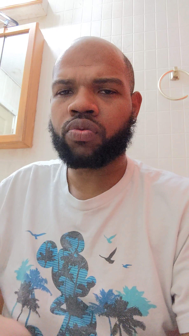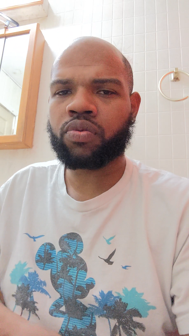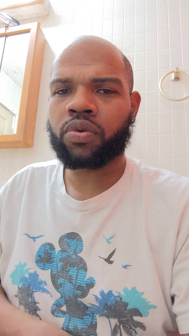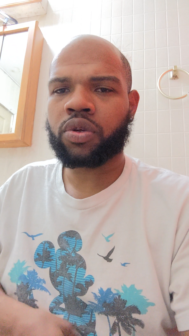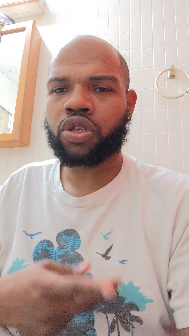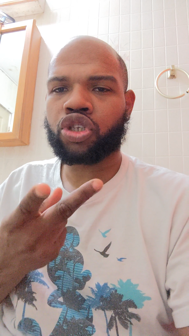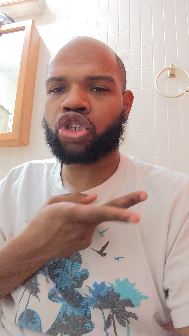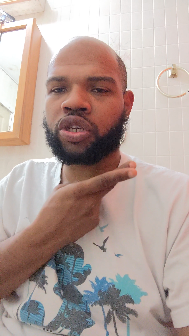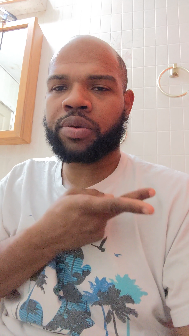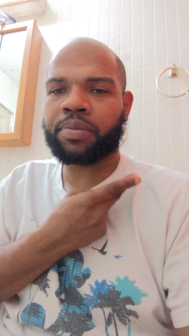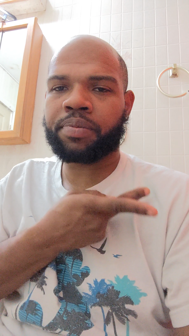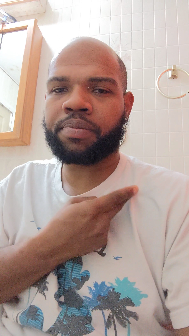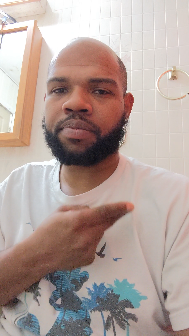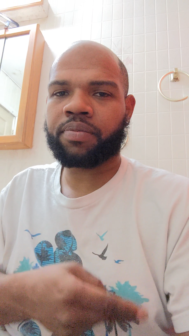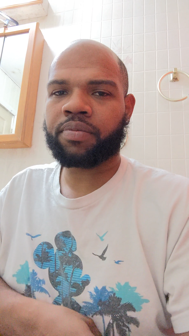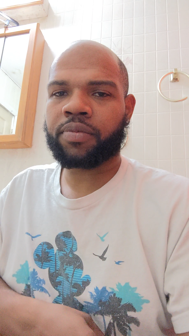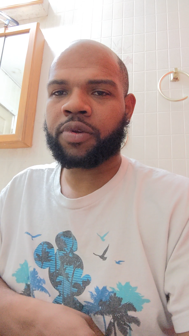sheep